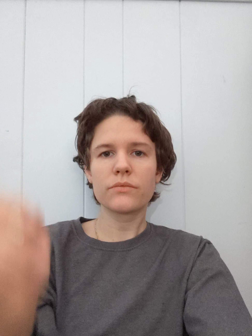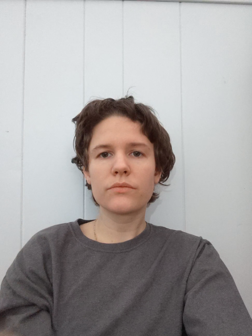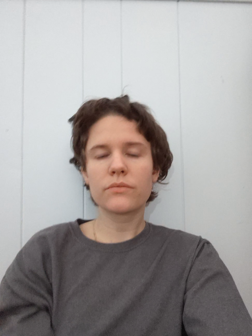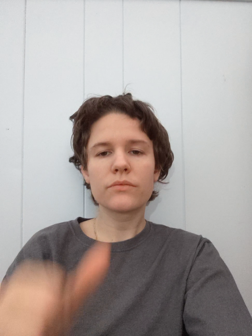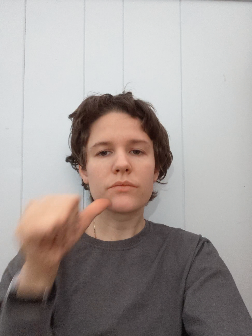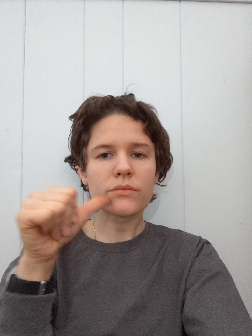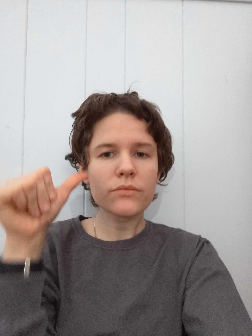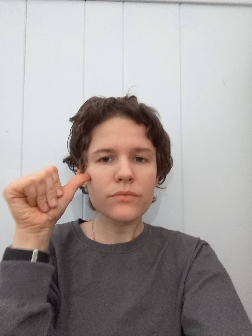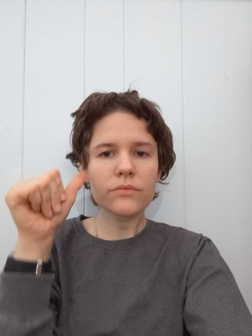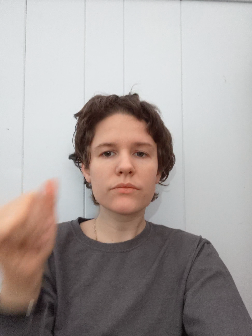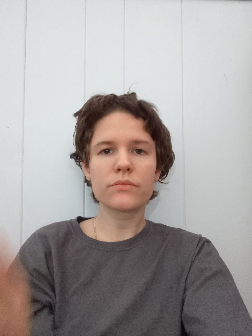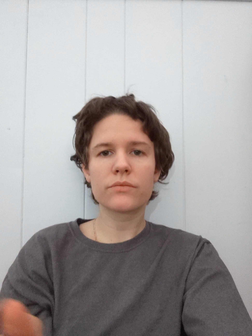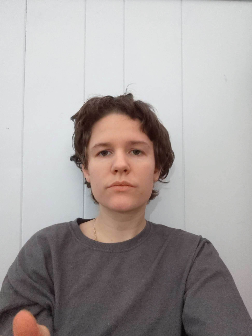yesterday